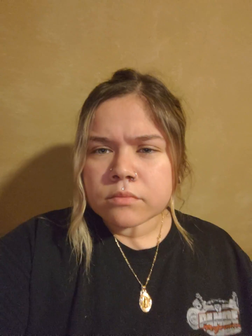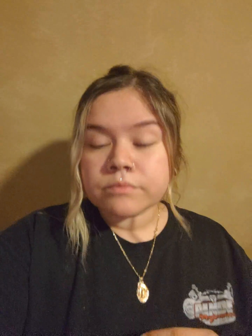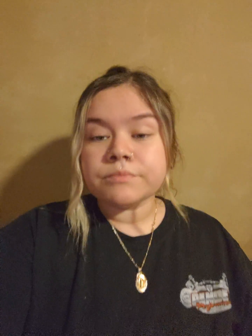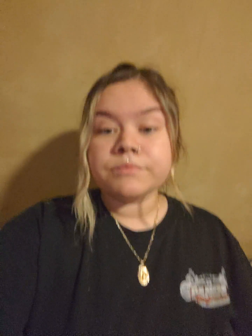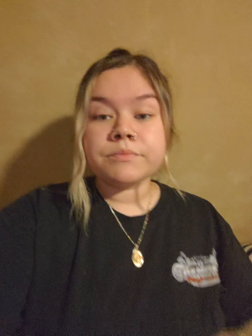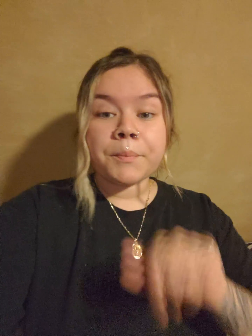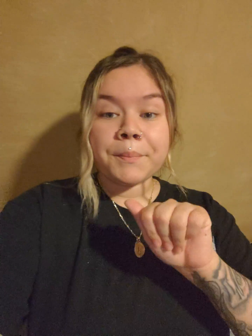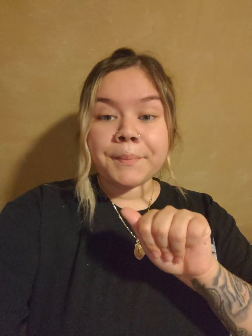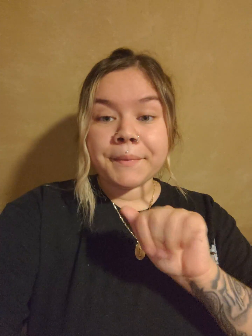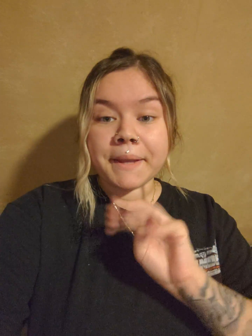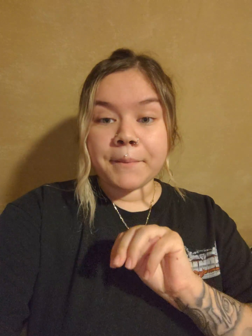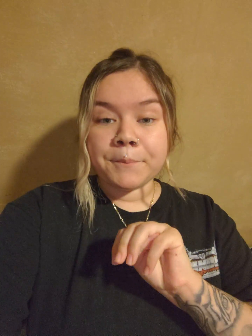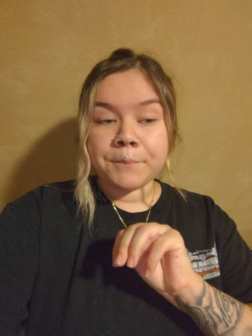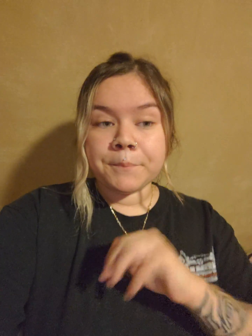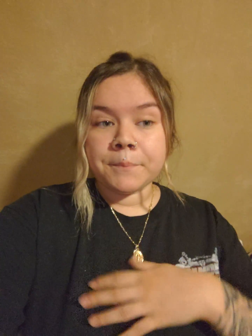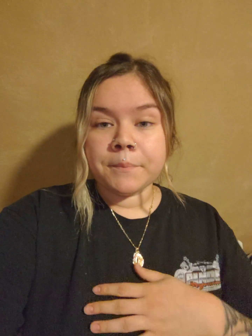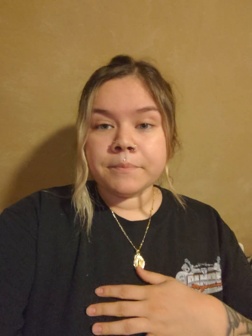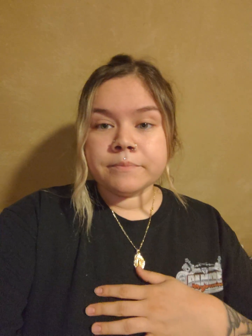am